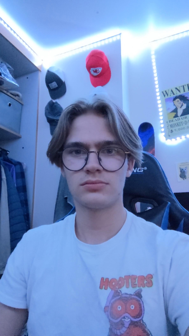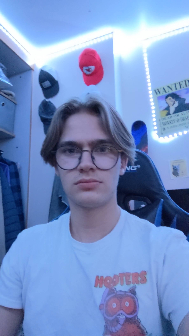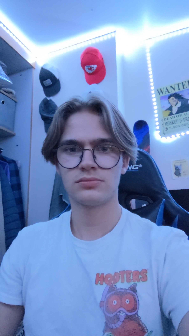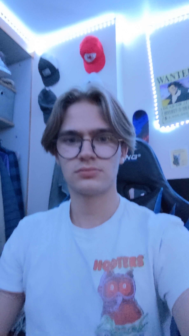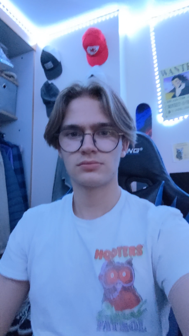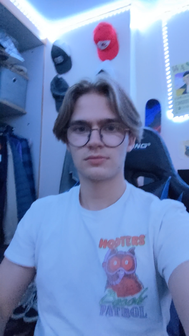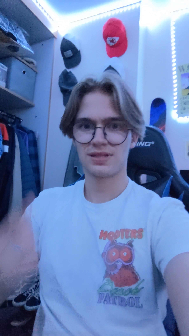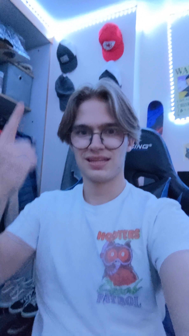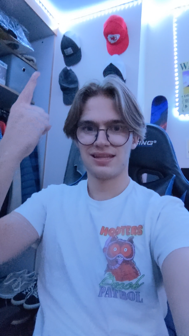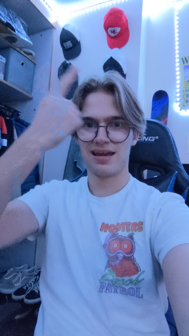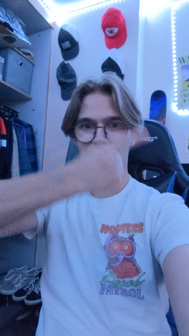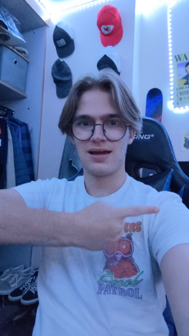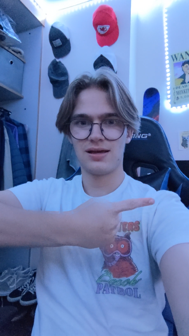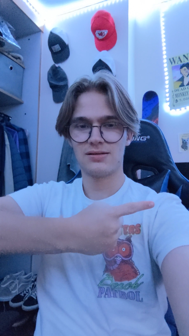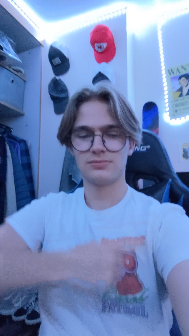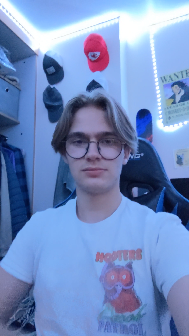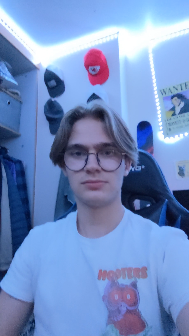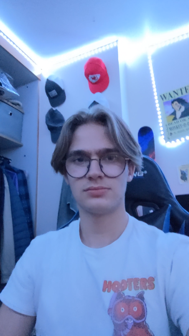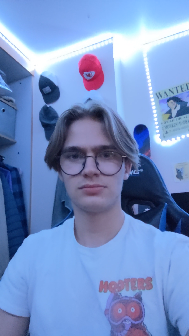day